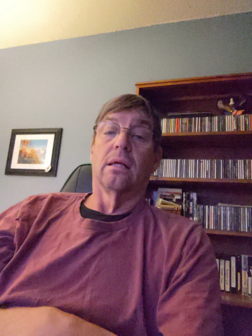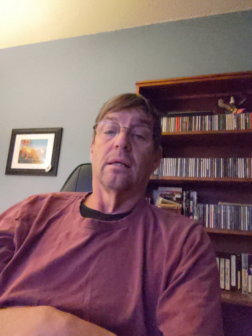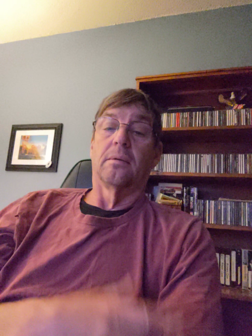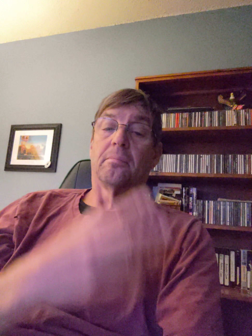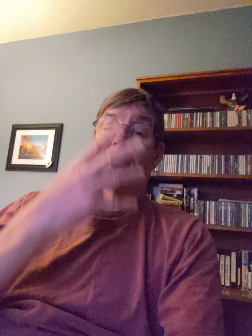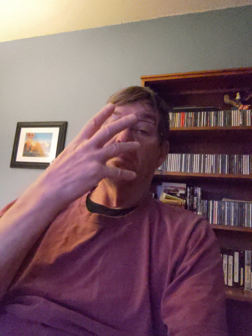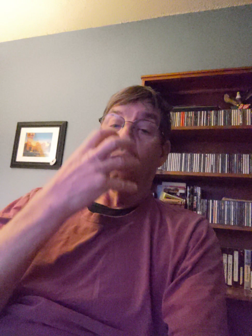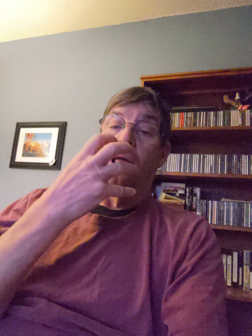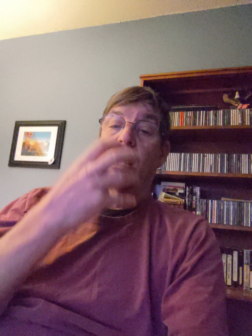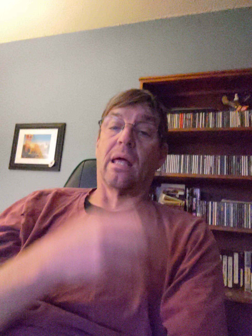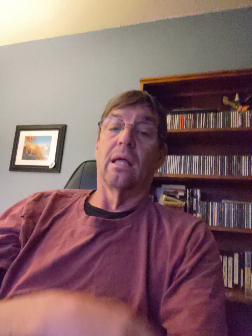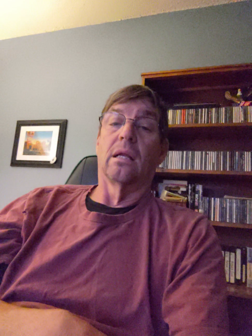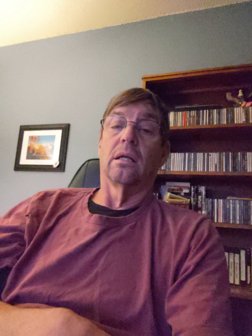mad